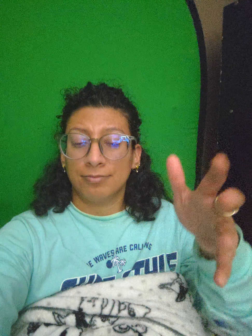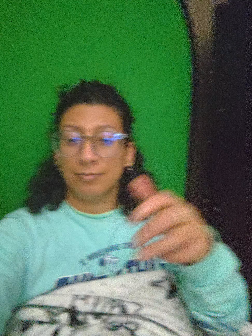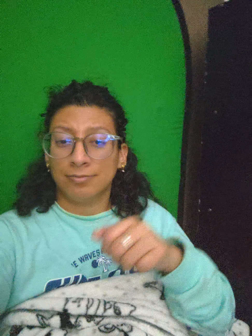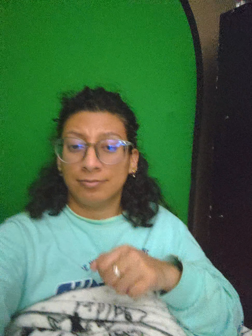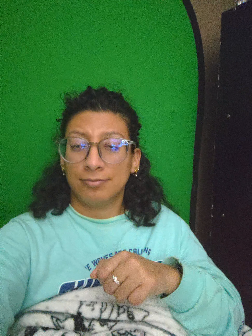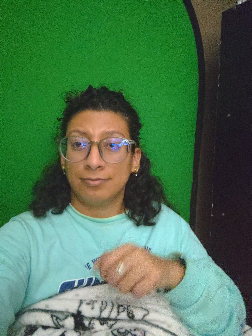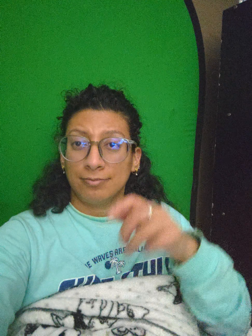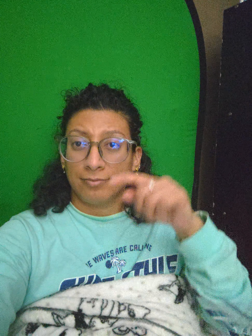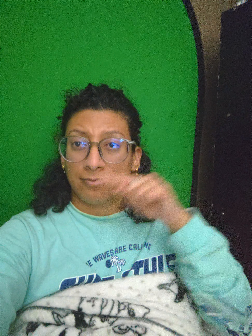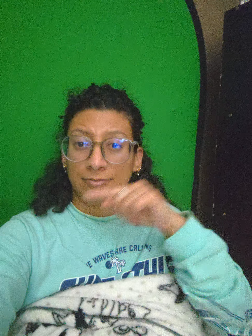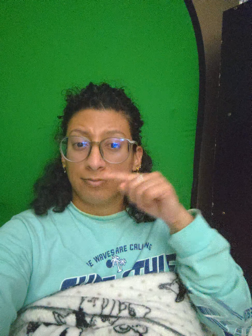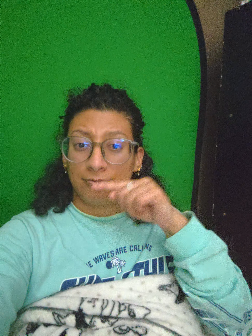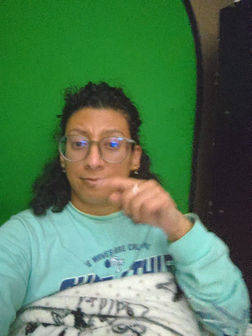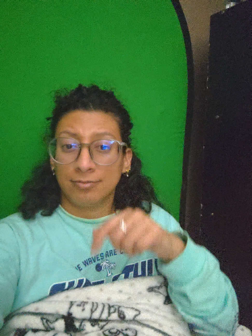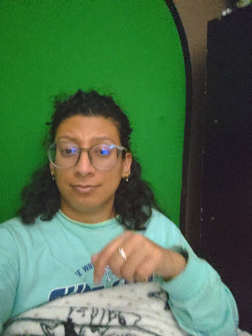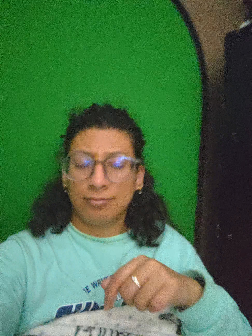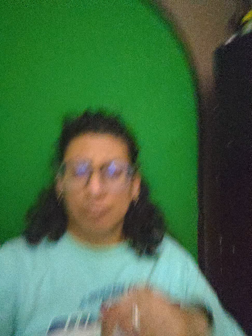toothbrush